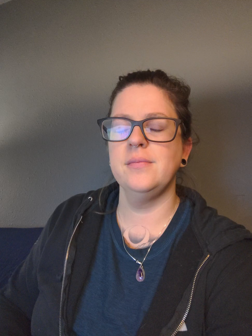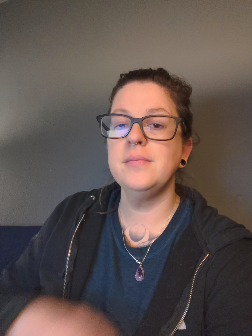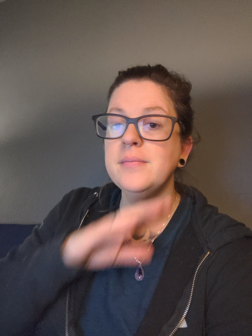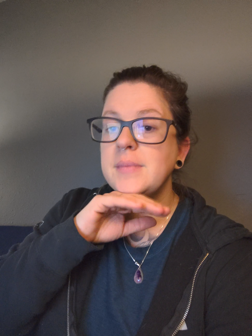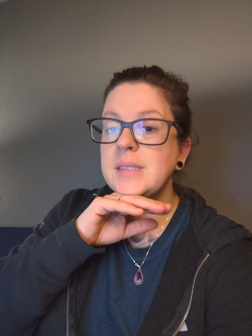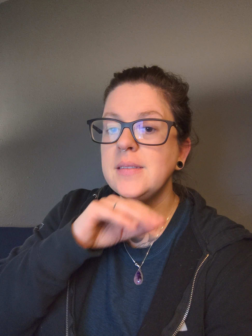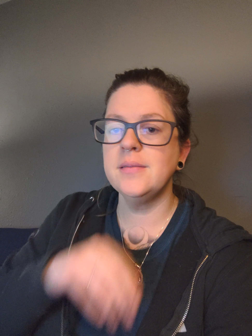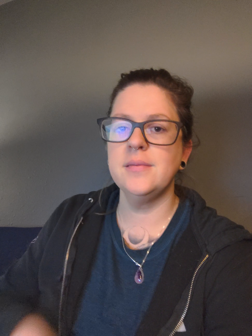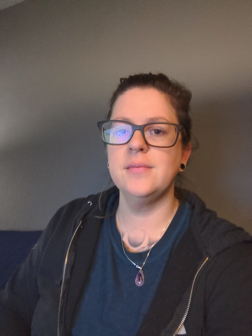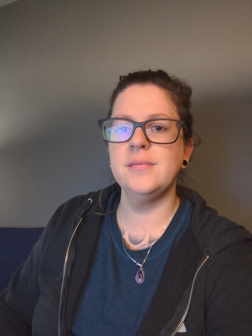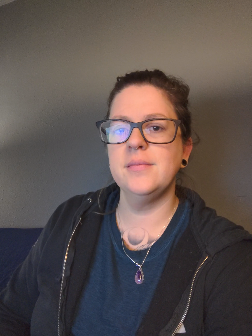pig